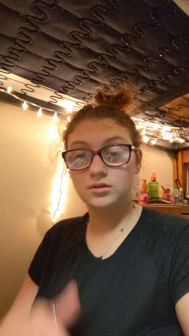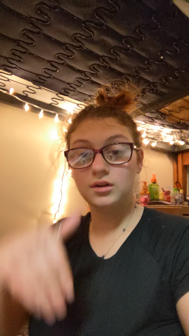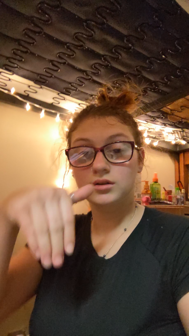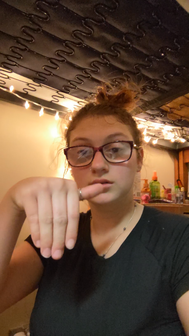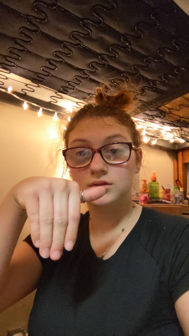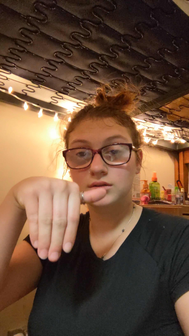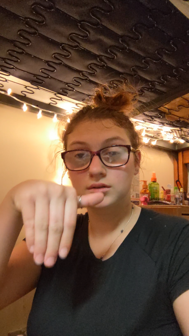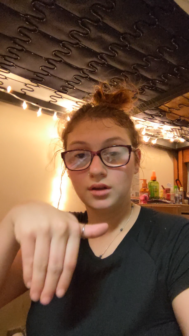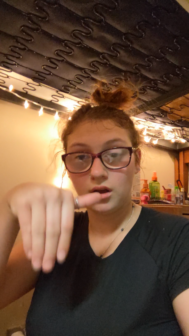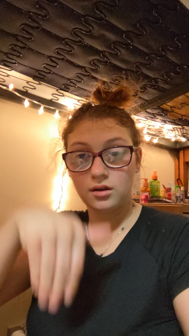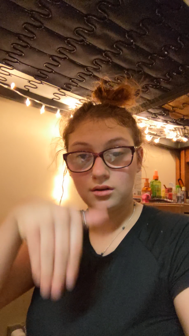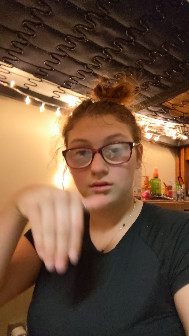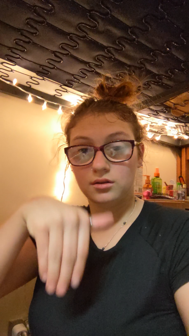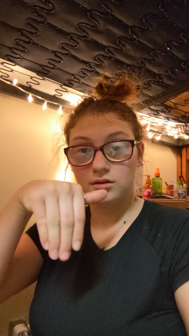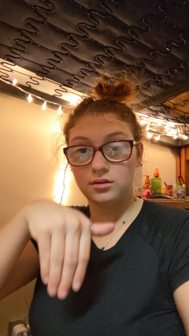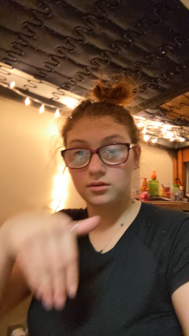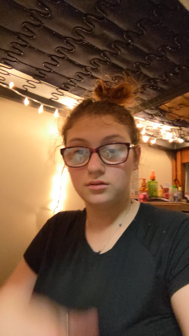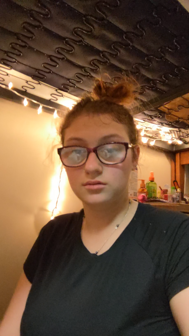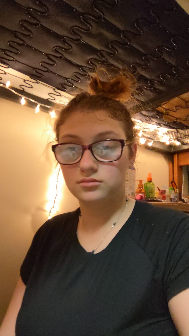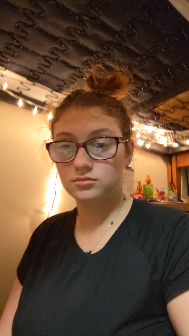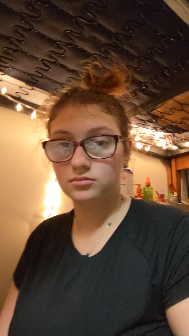night night